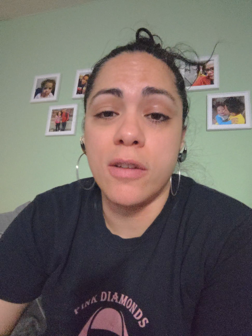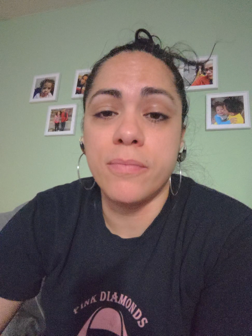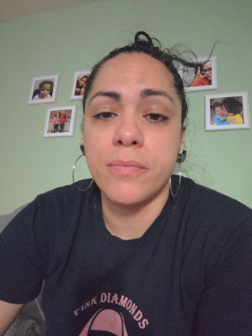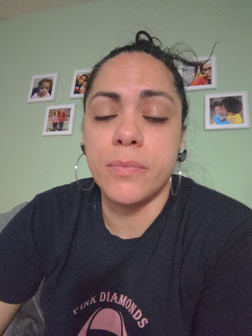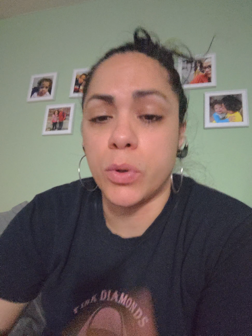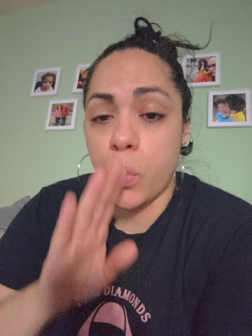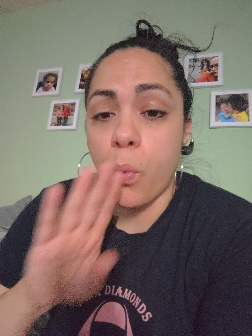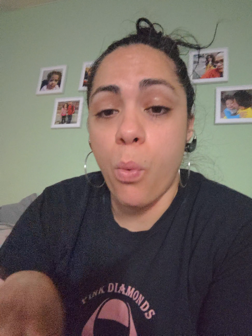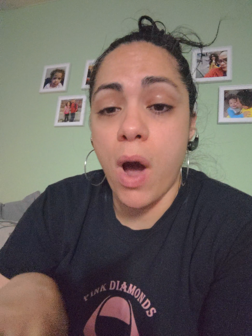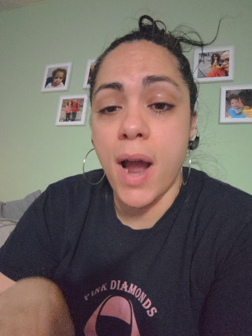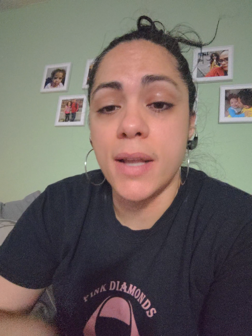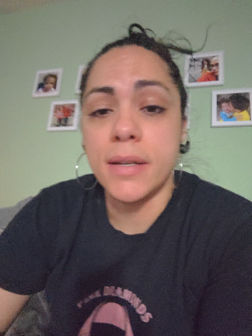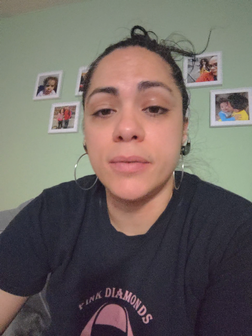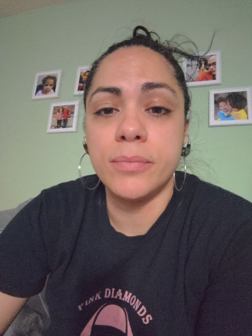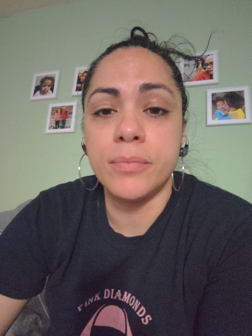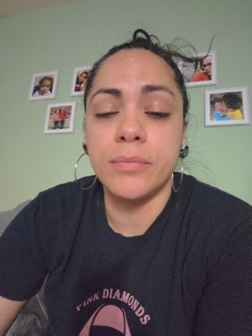quiet